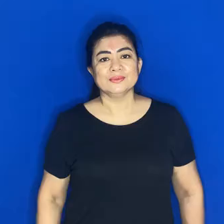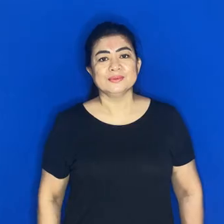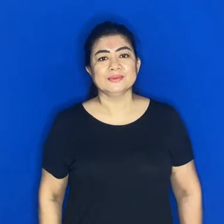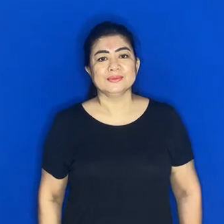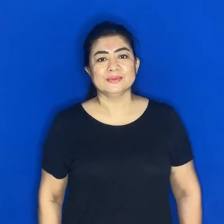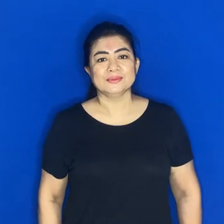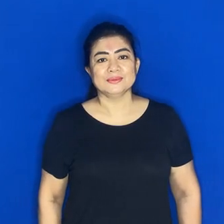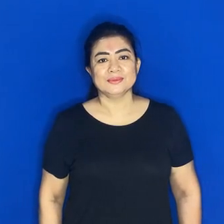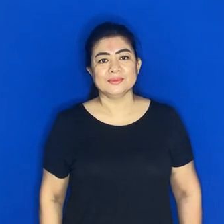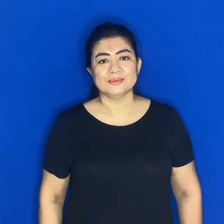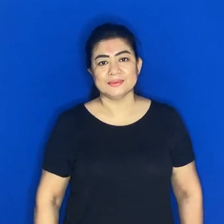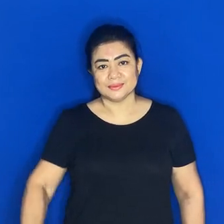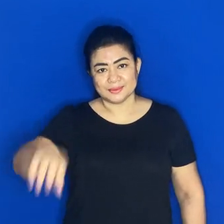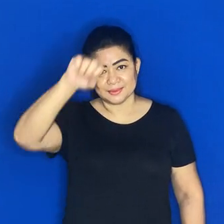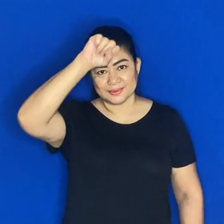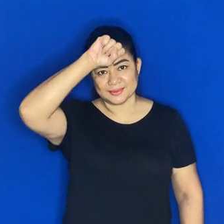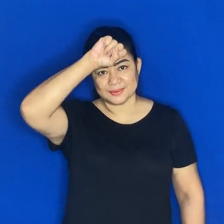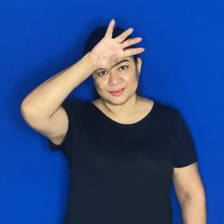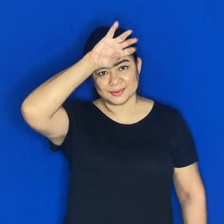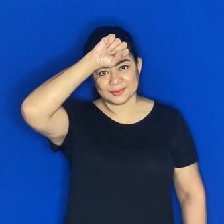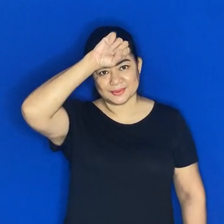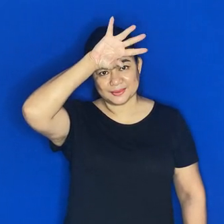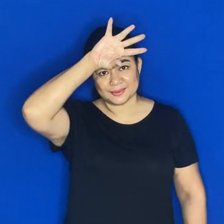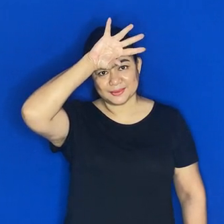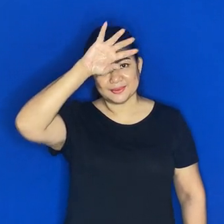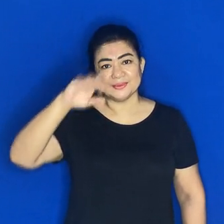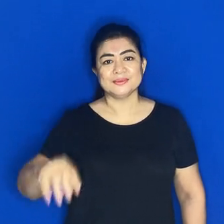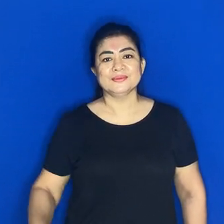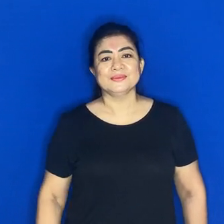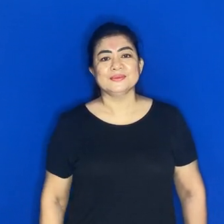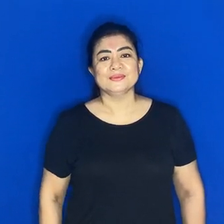grandfather